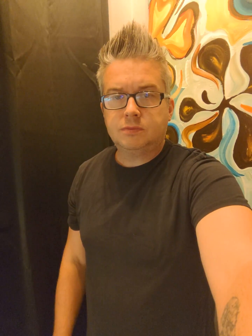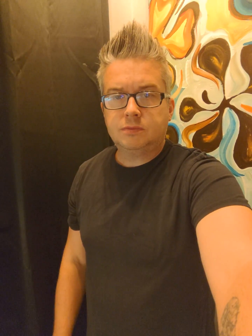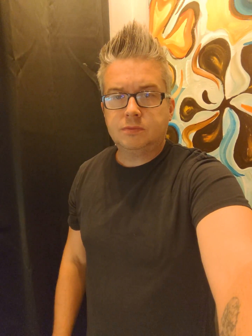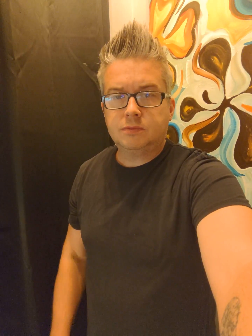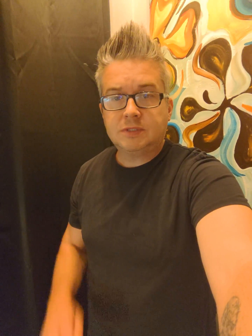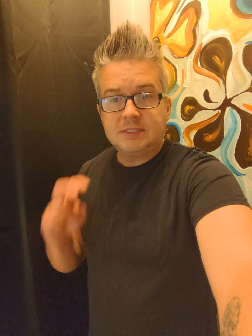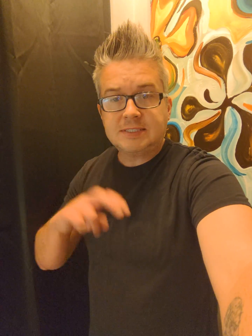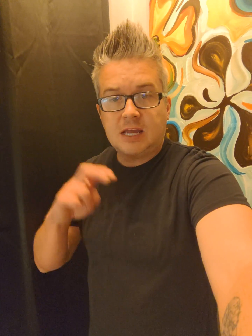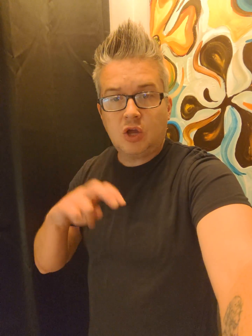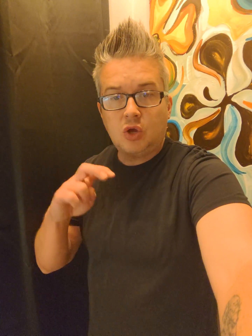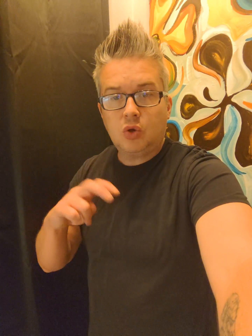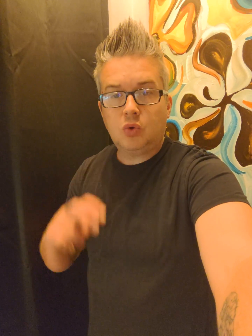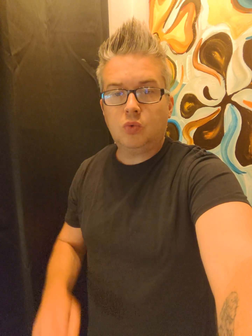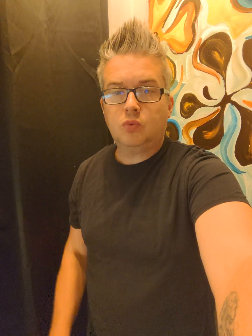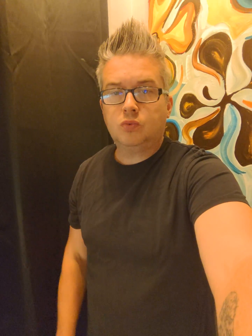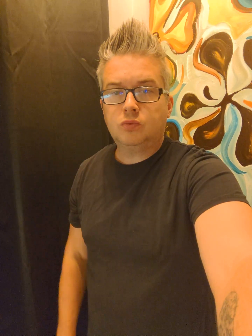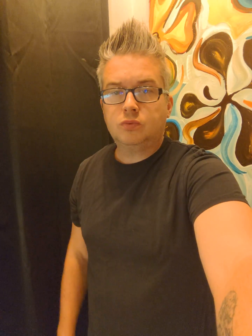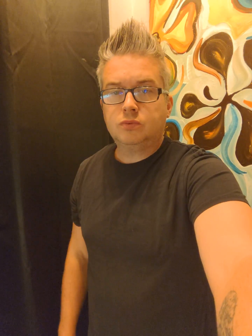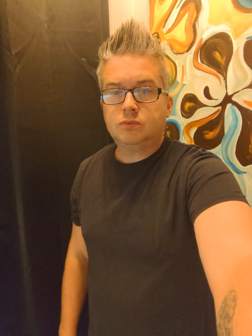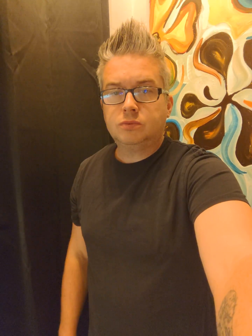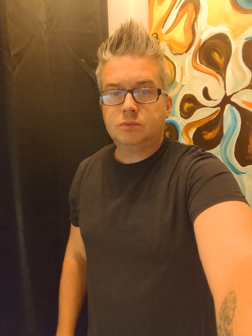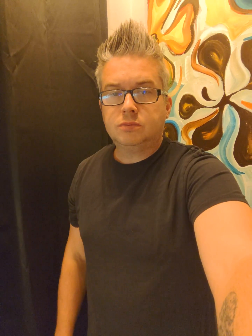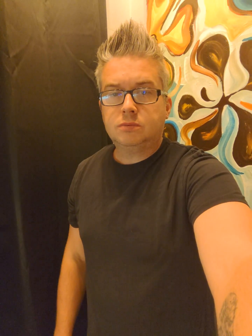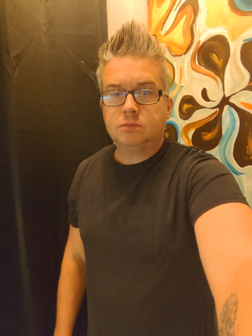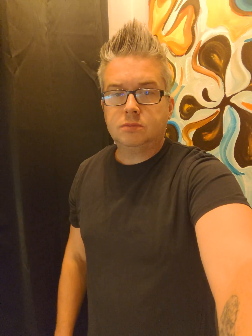potato